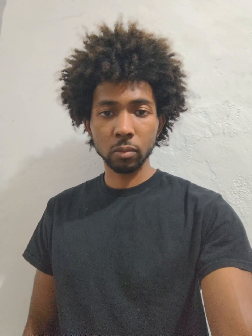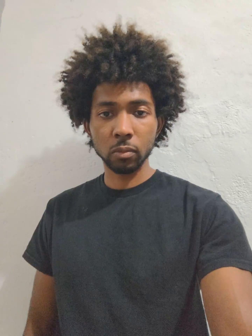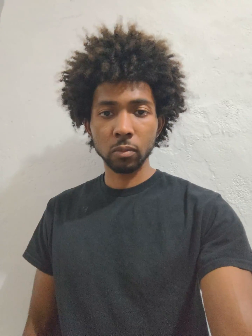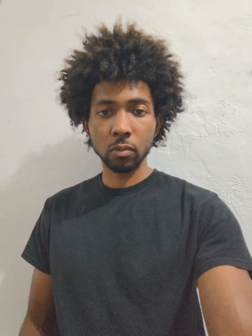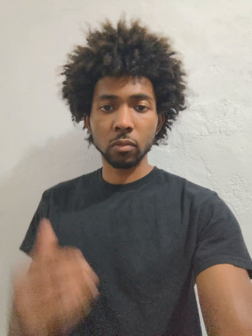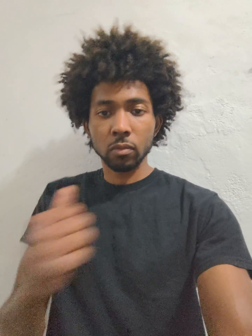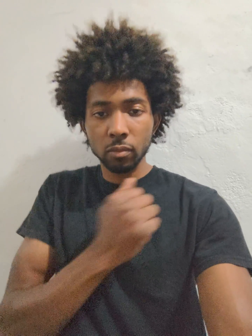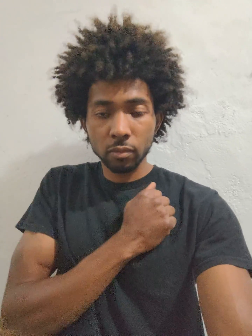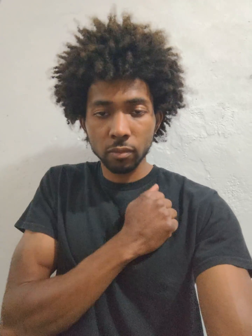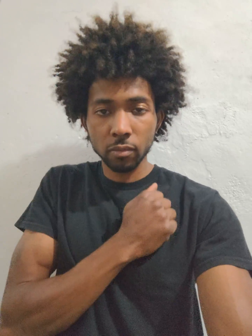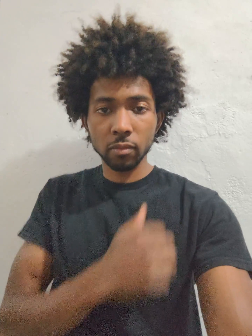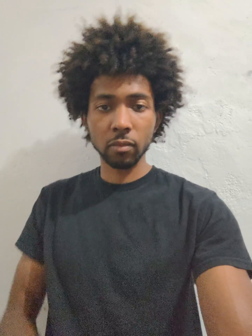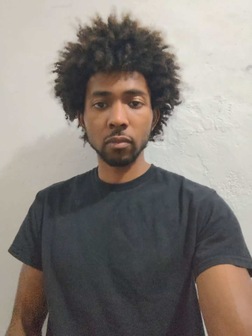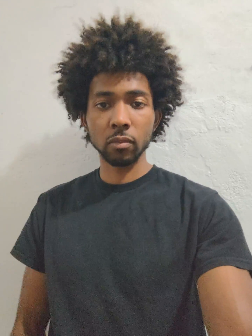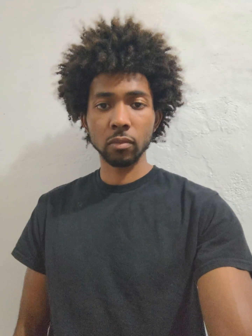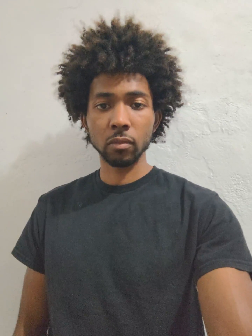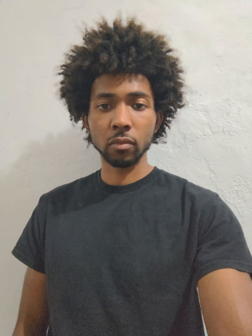hug